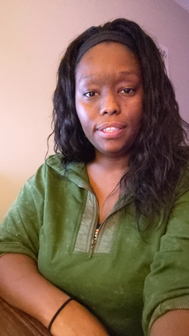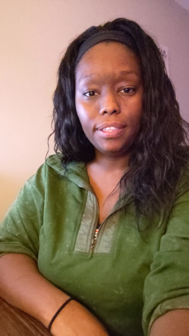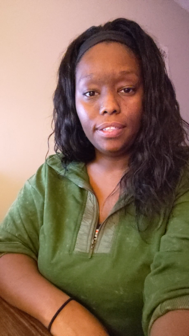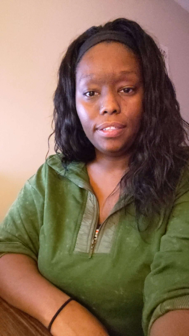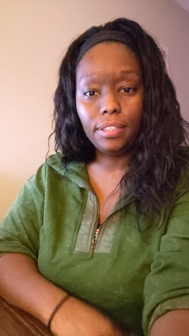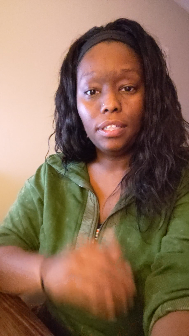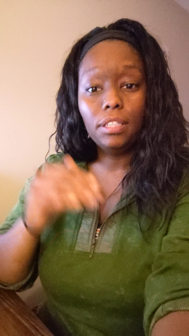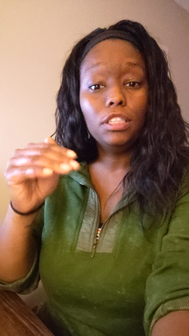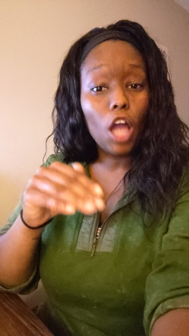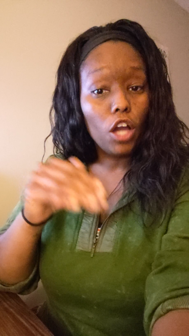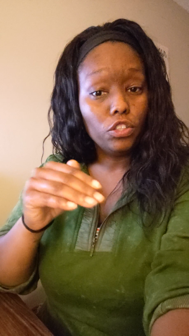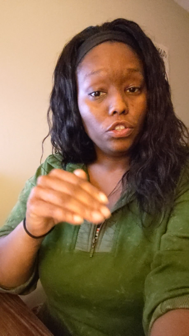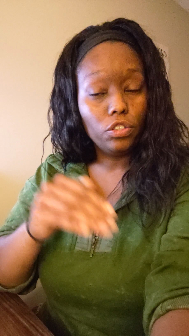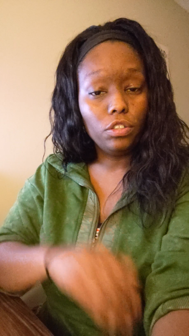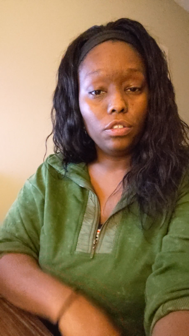doctor